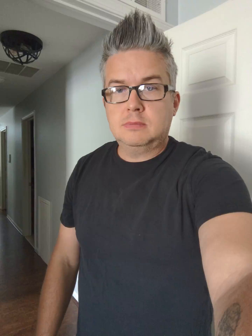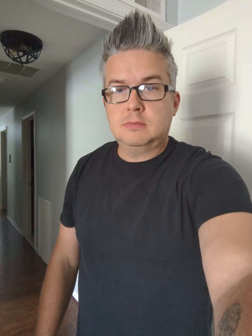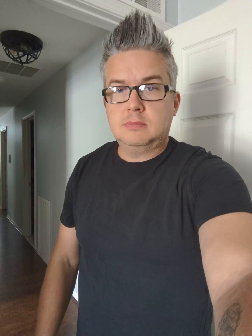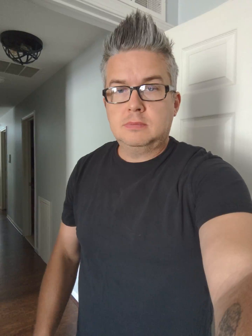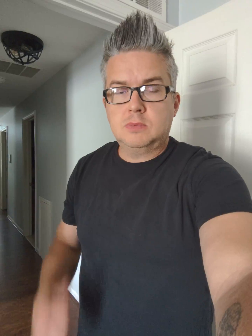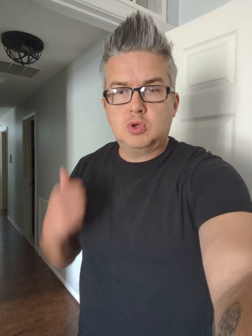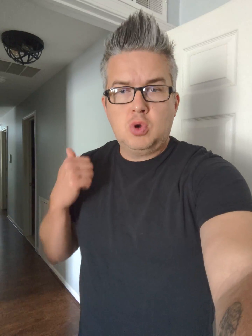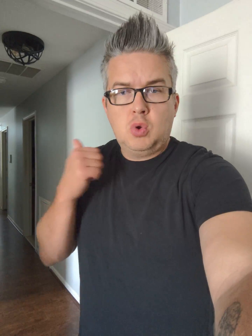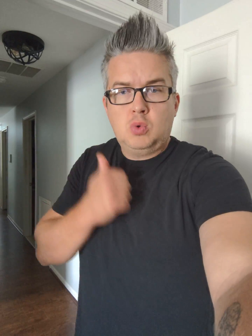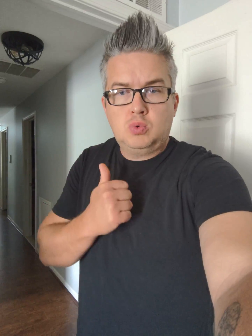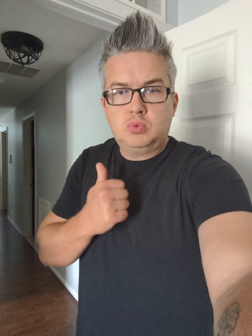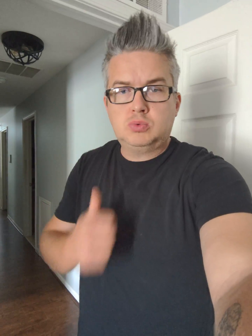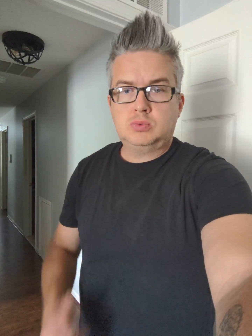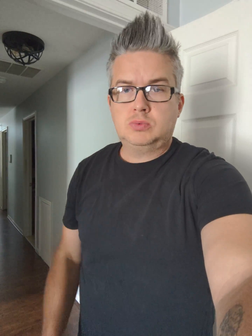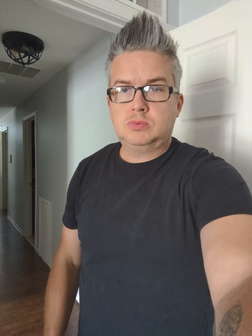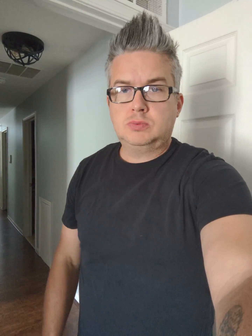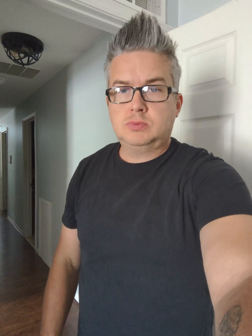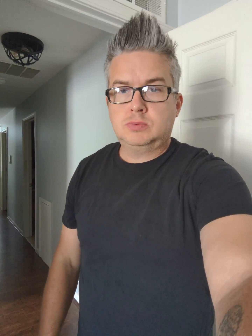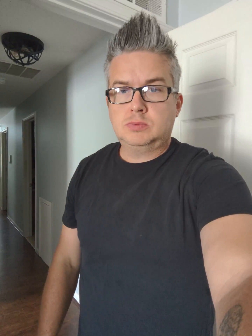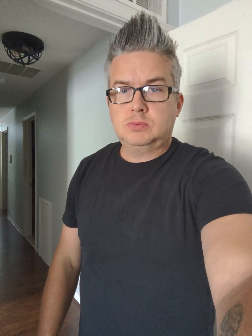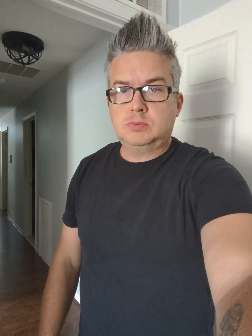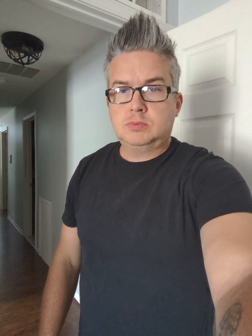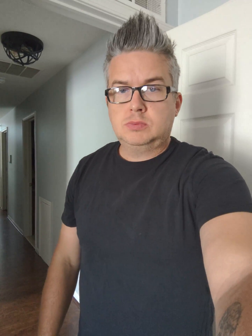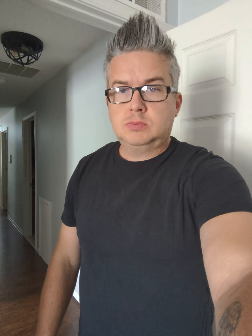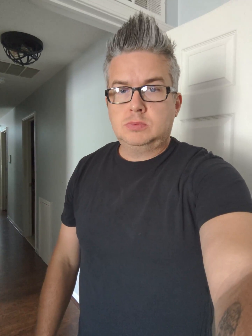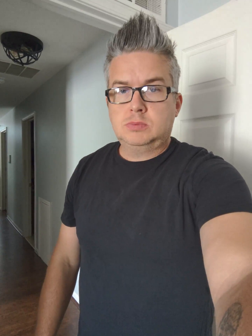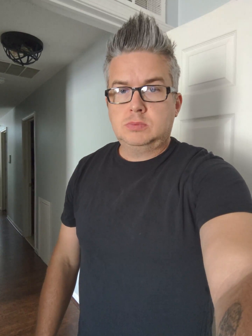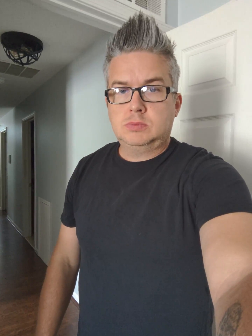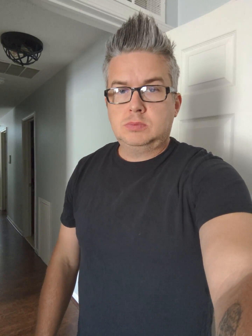coats